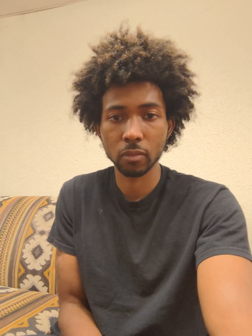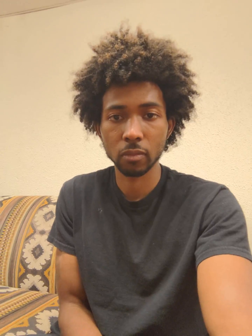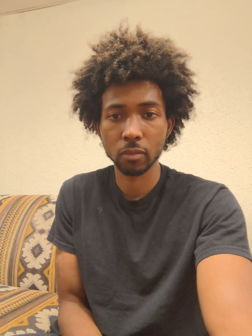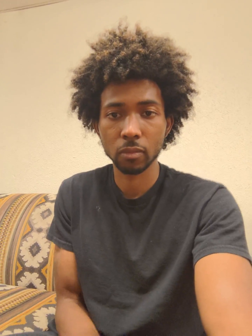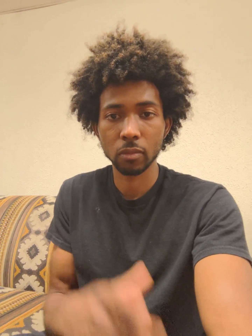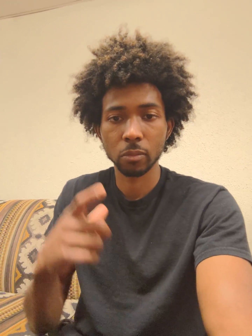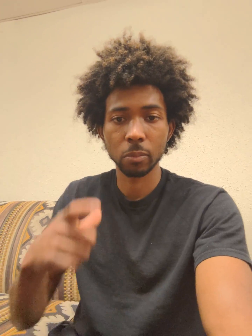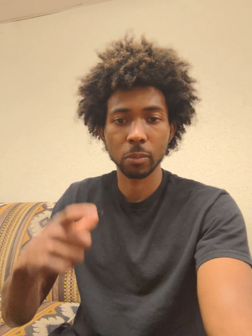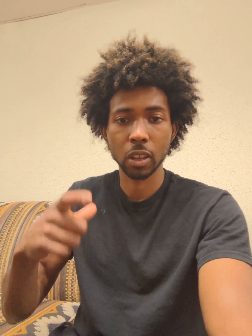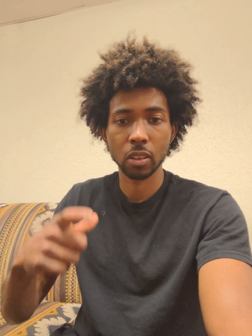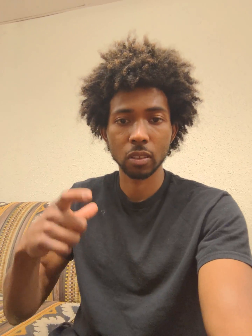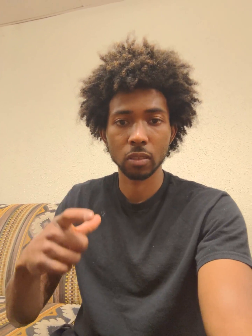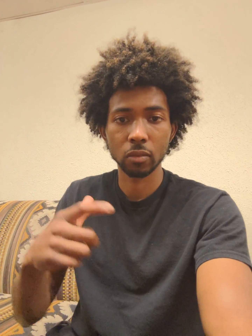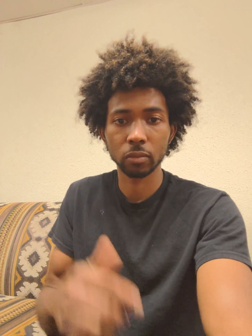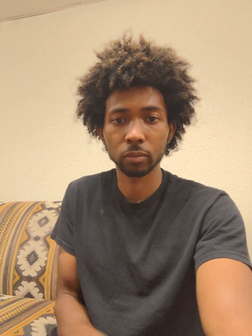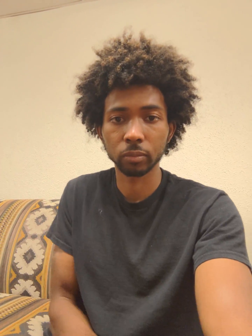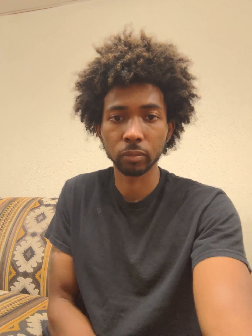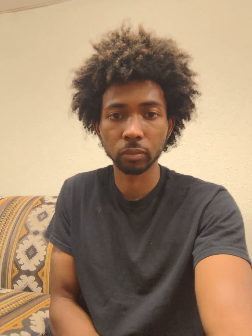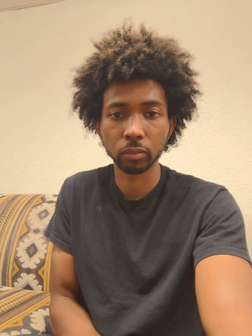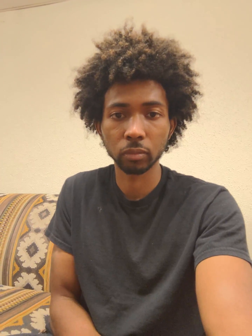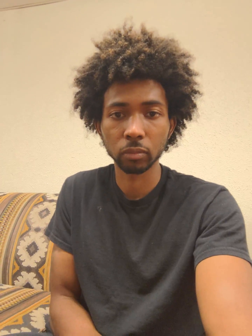plate